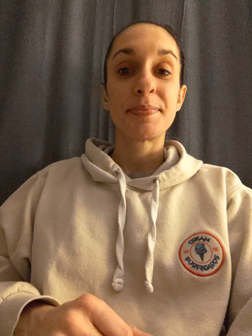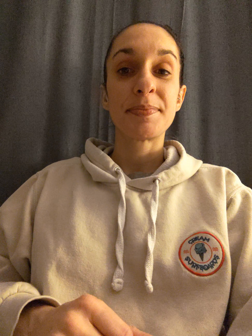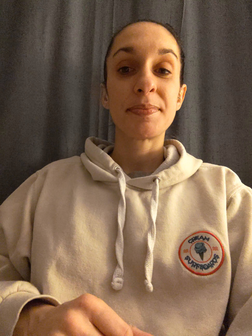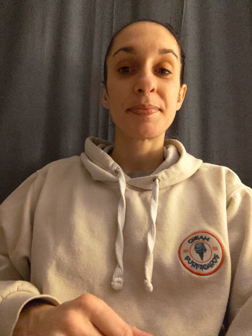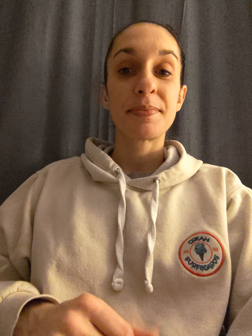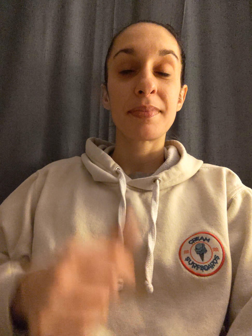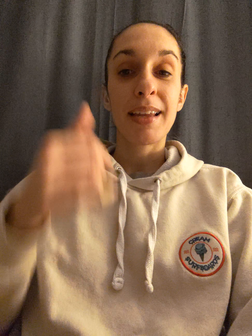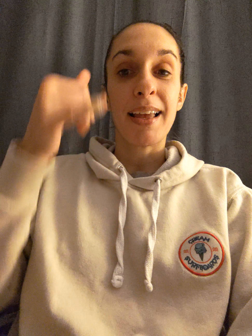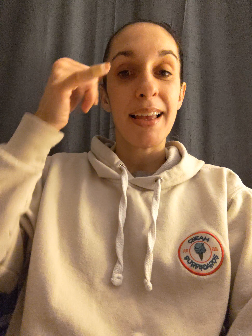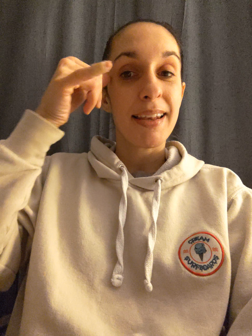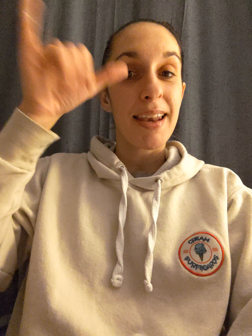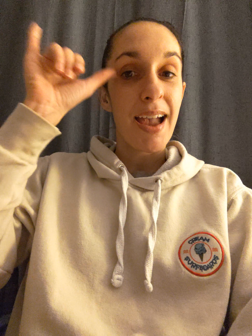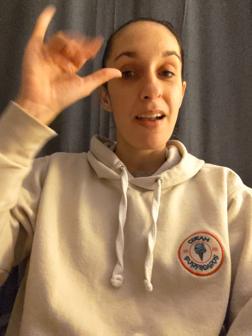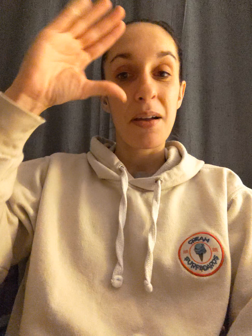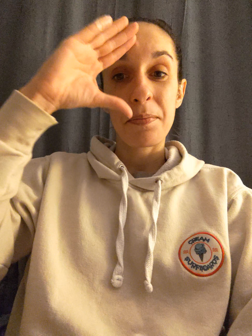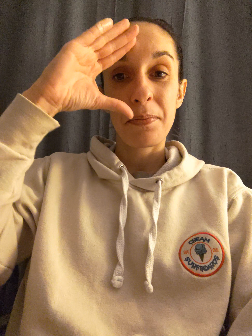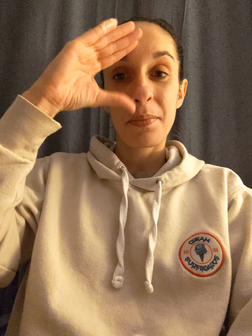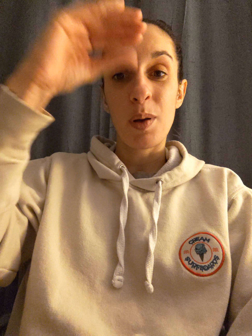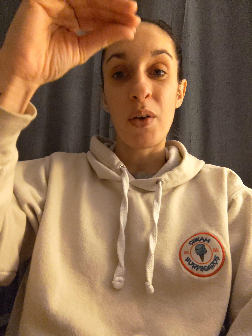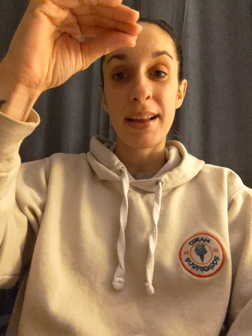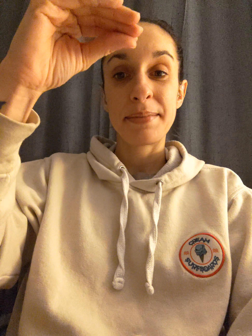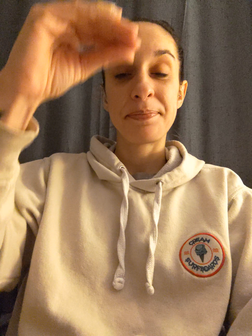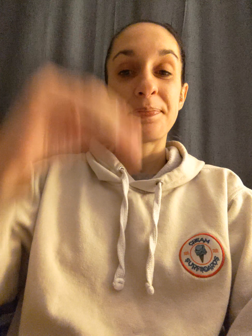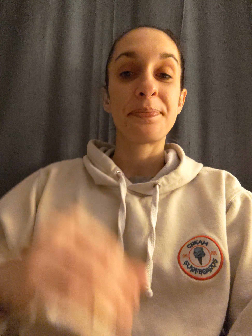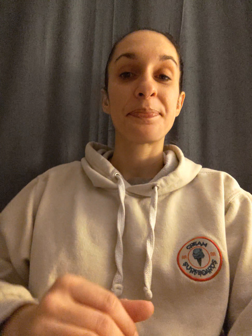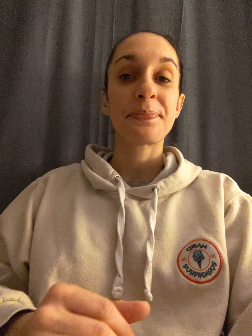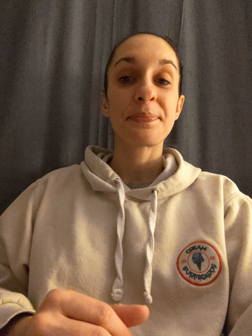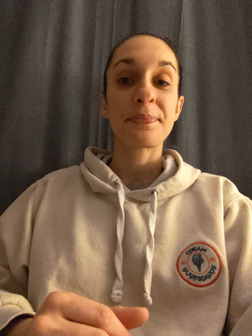cowboy